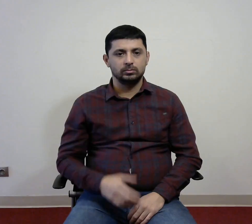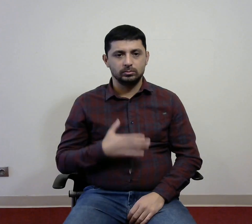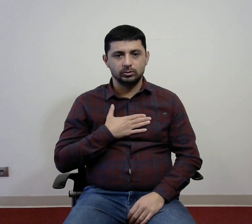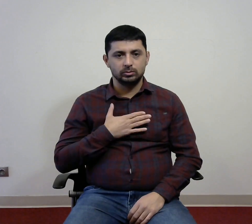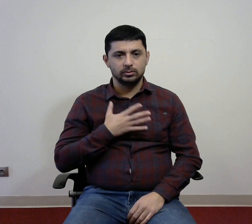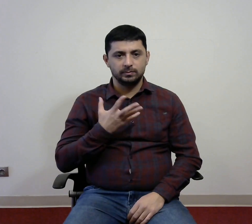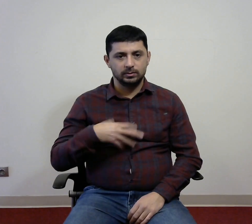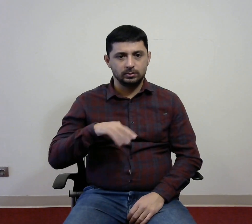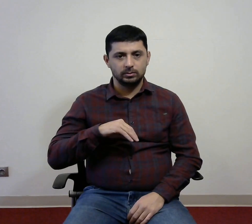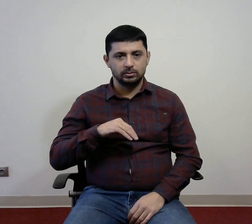biz